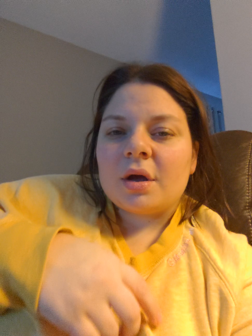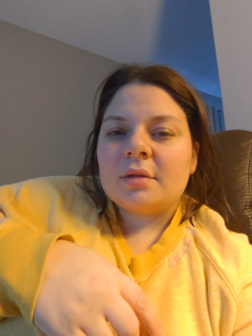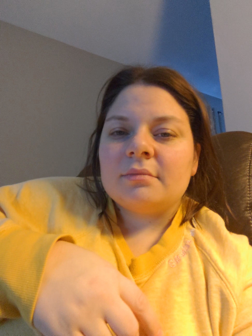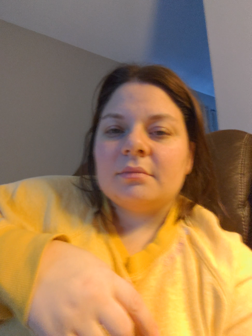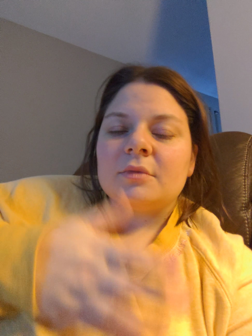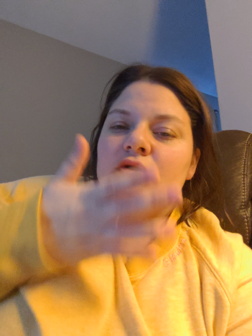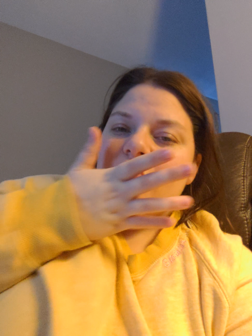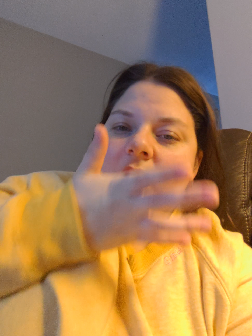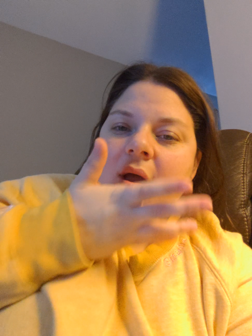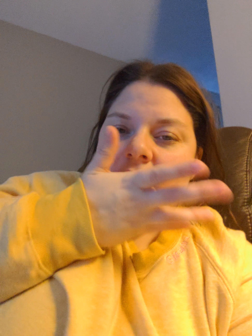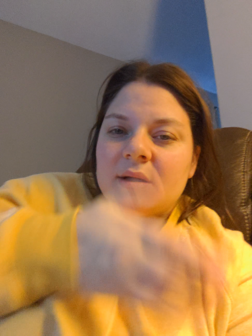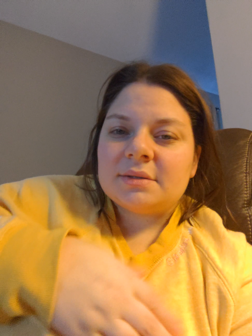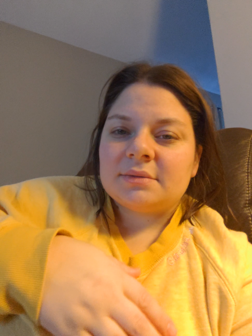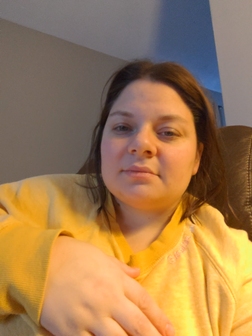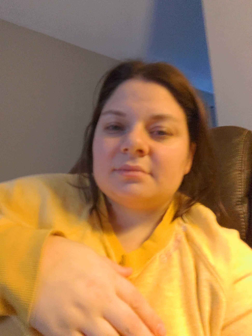grass